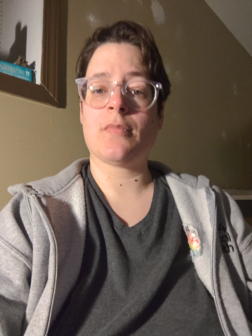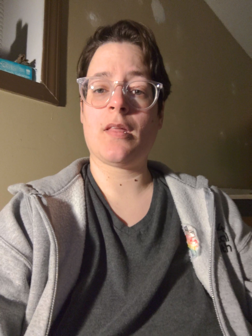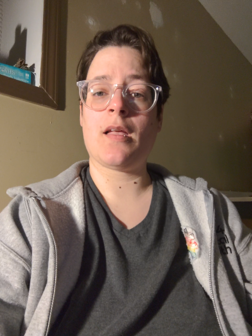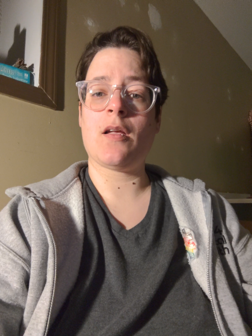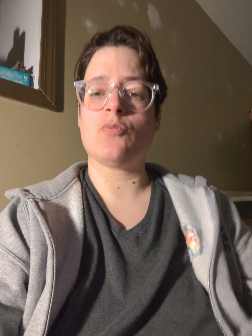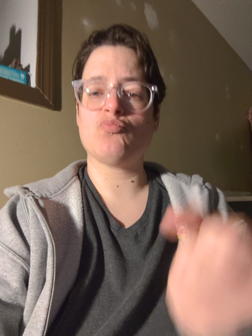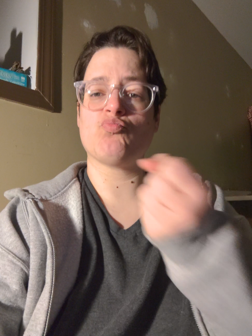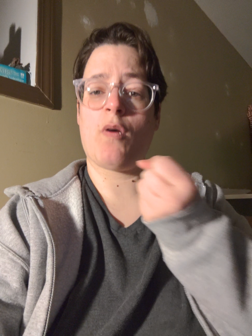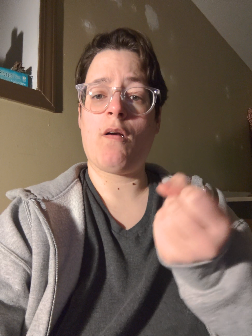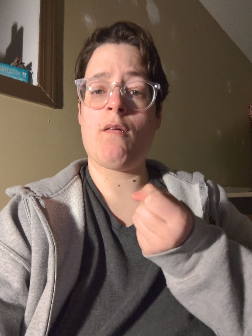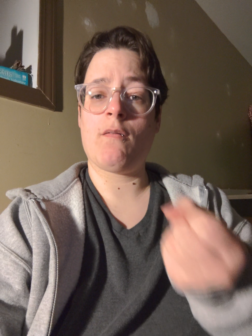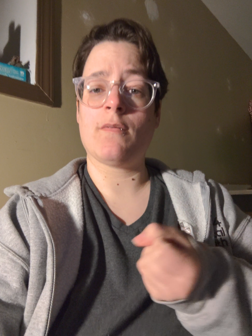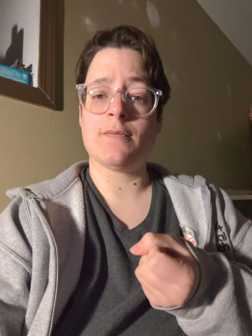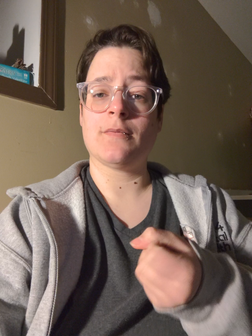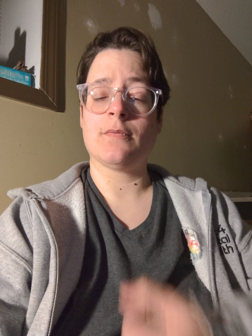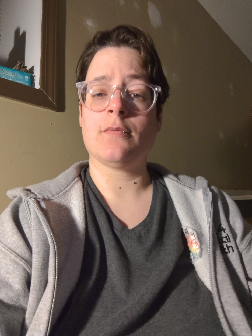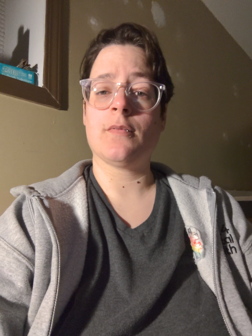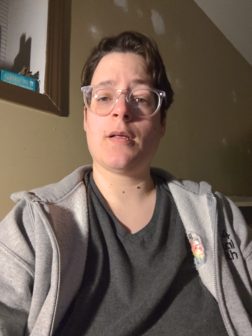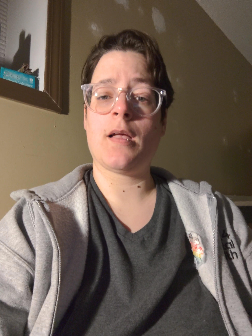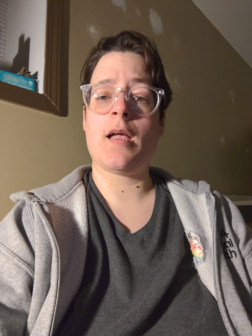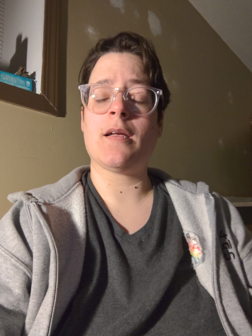drawer